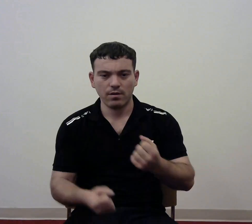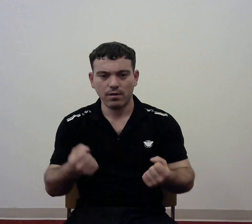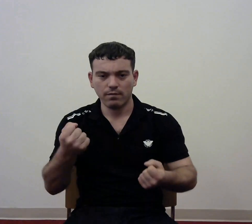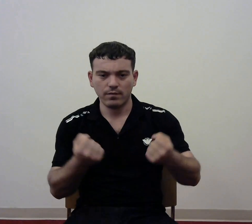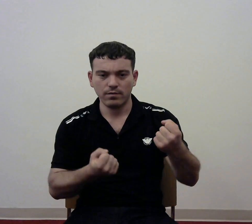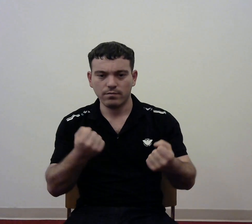avtomobil